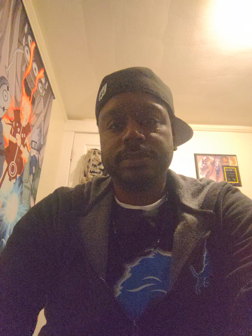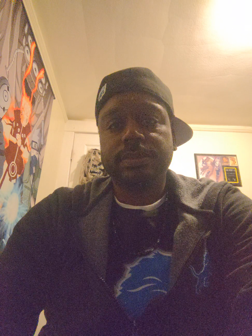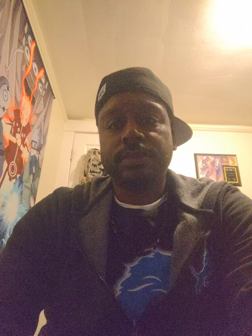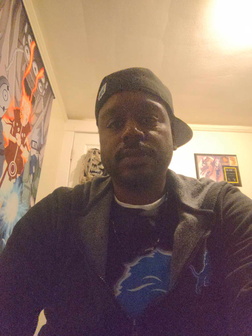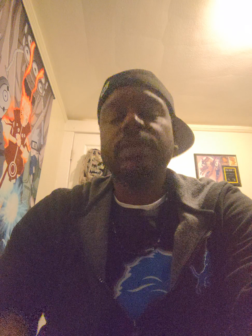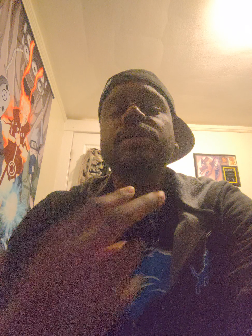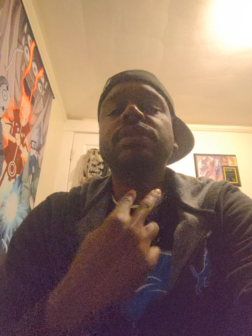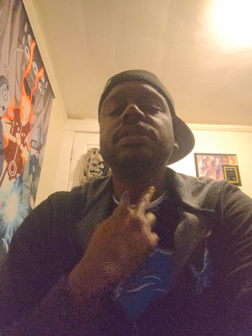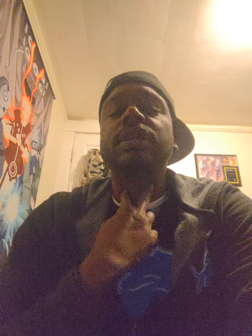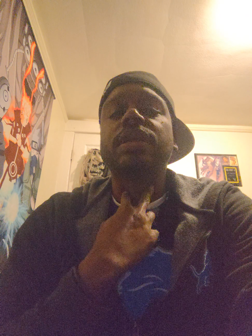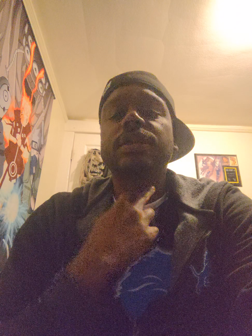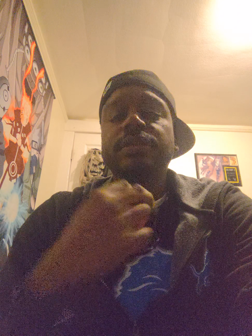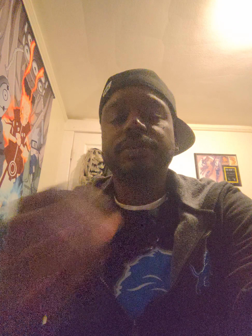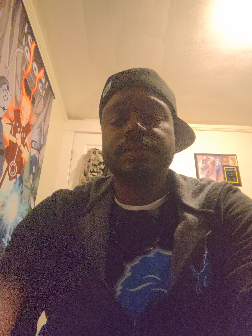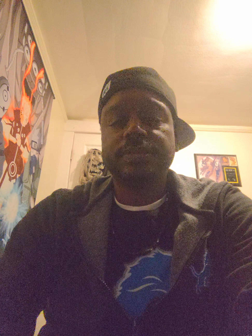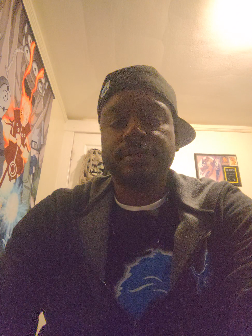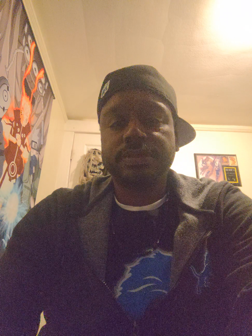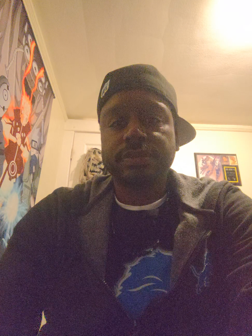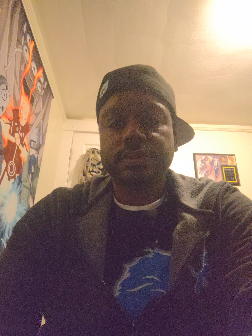stuck